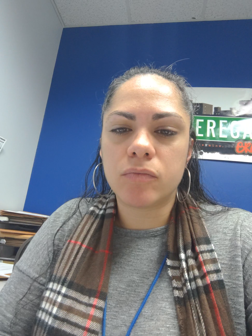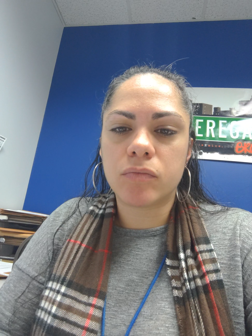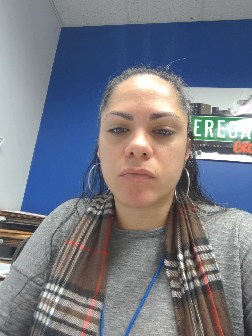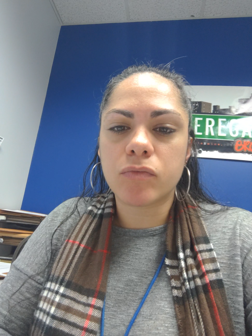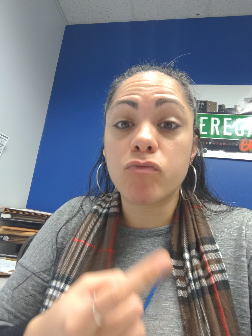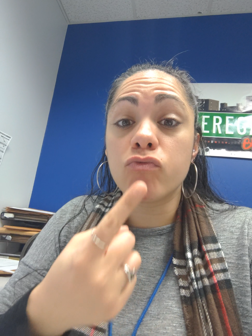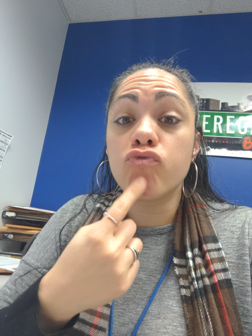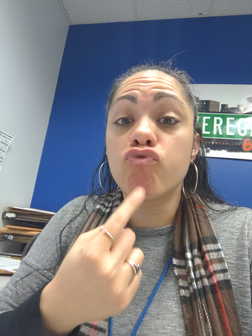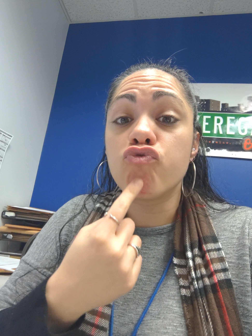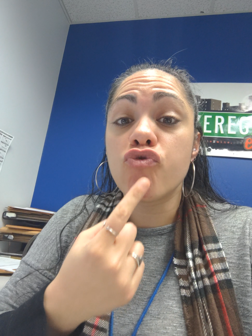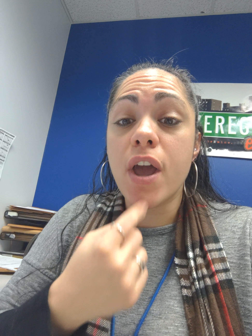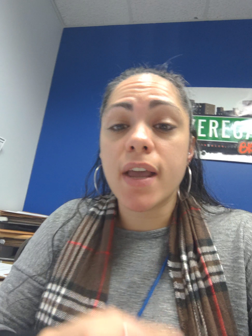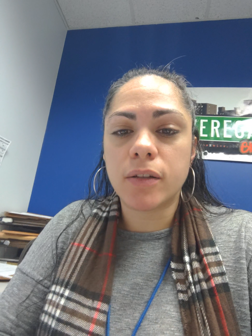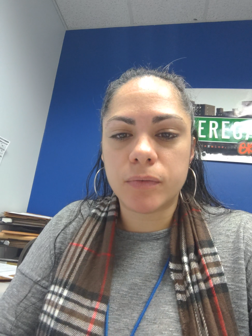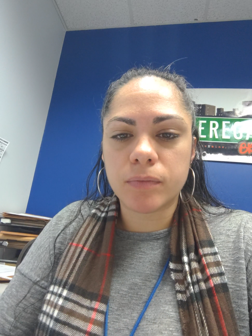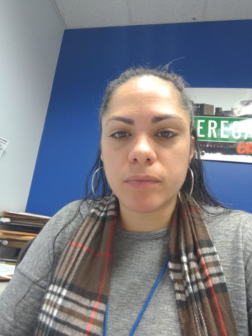red